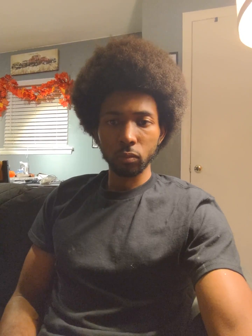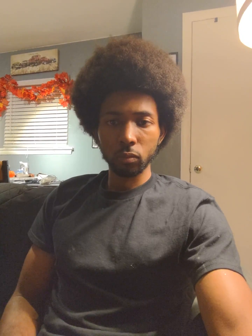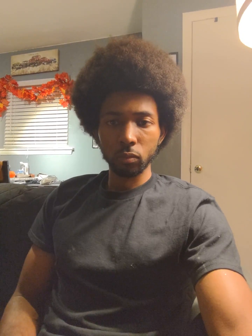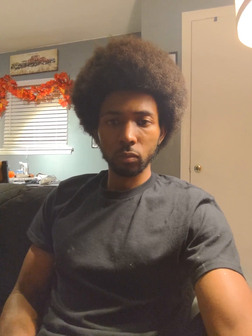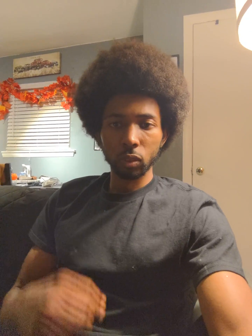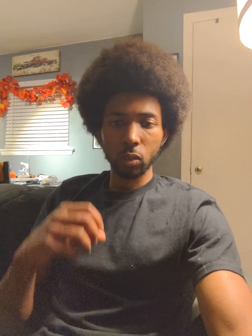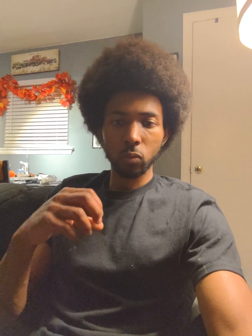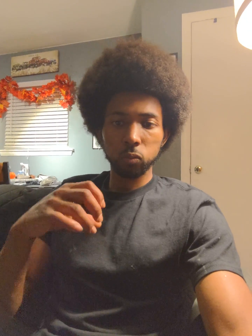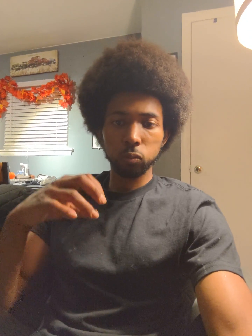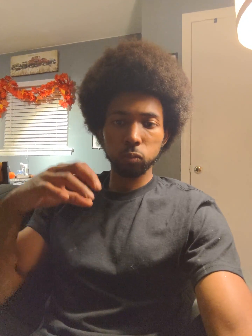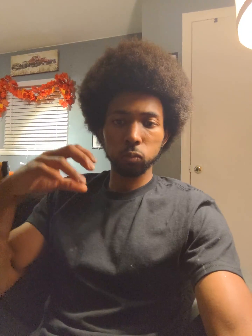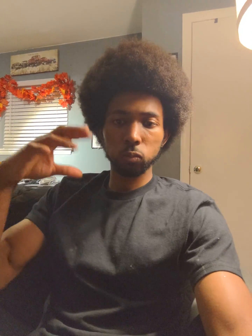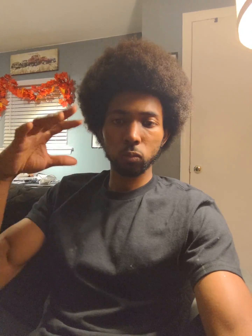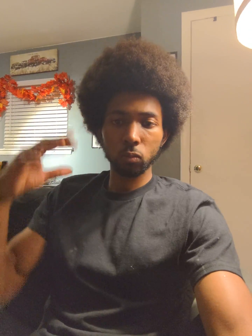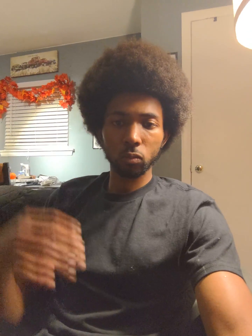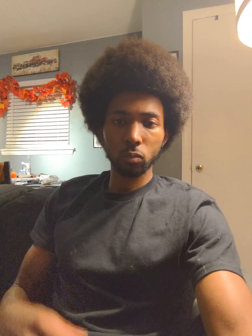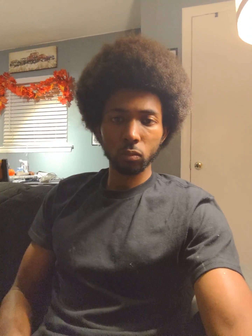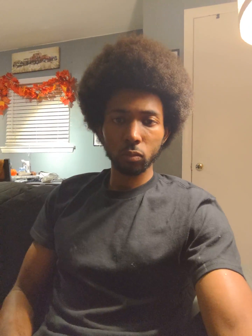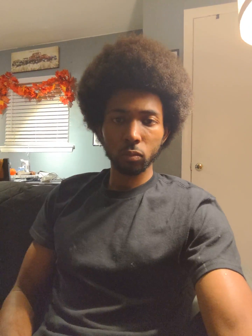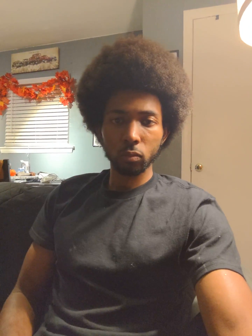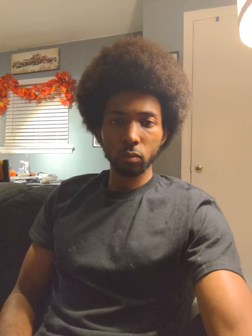bubbles